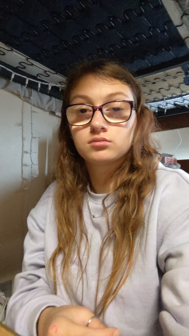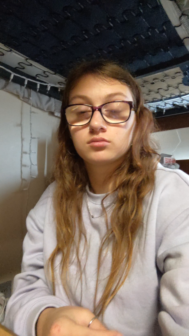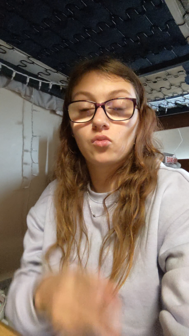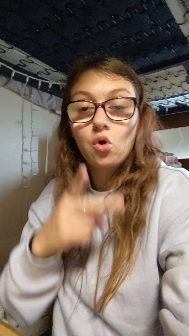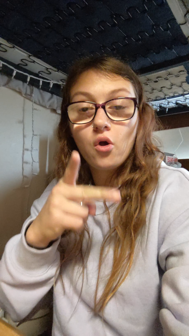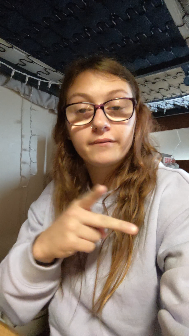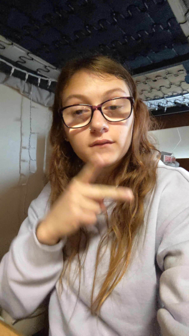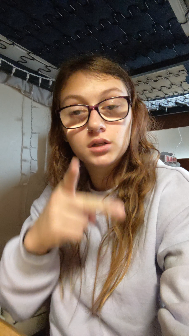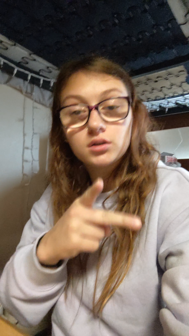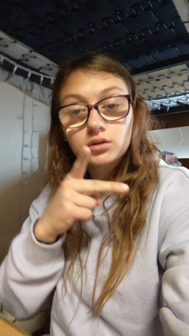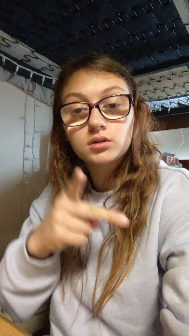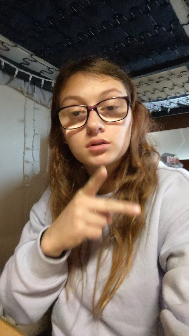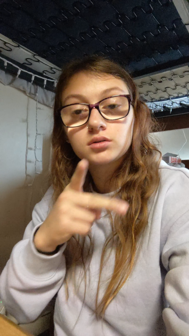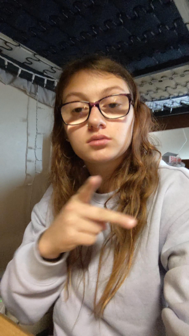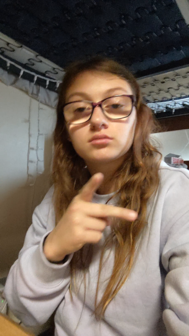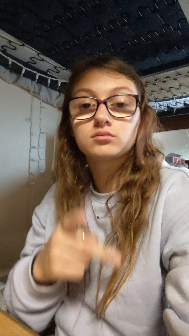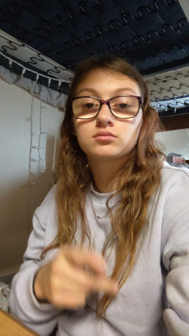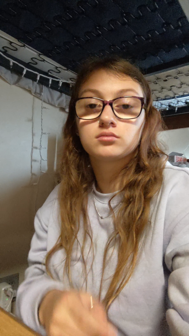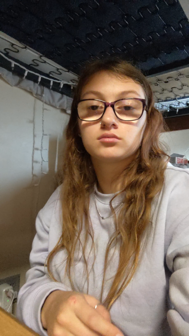careful